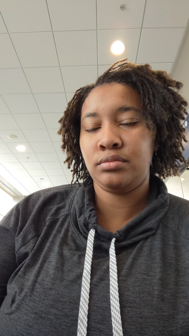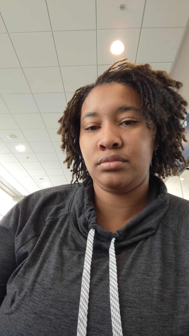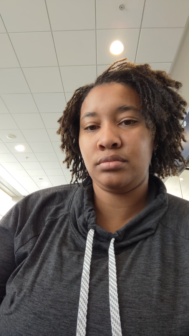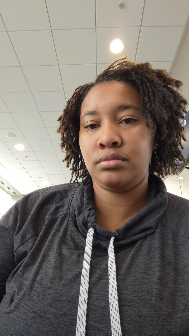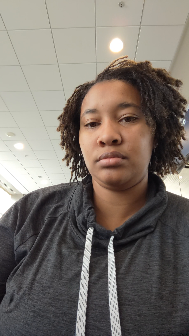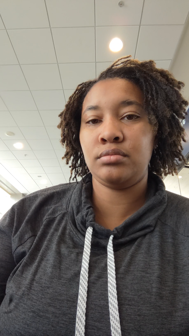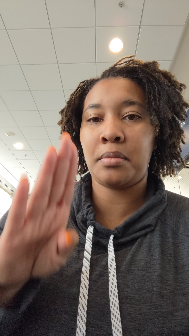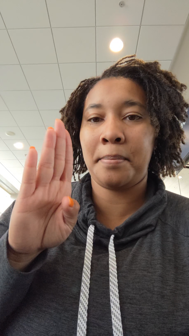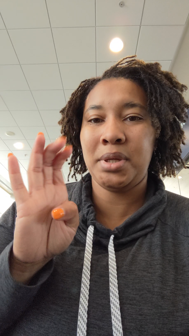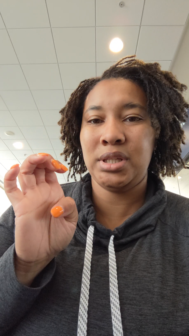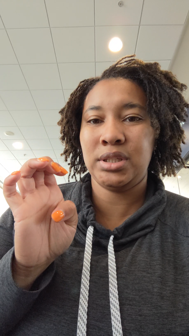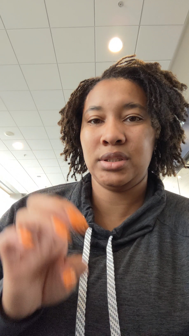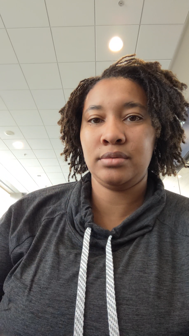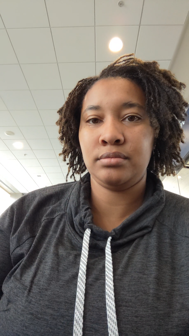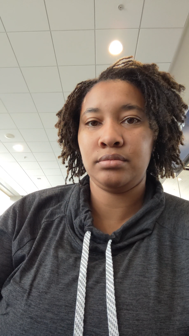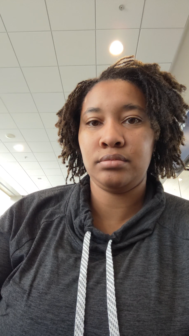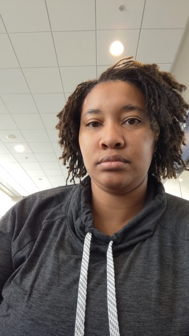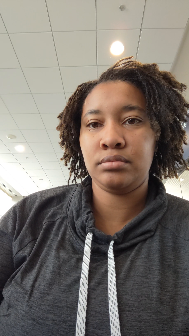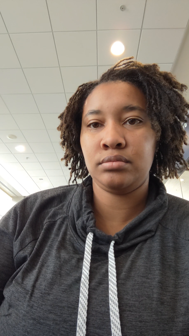be